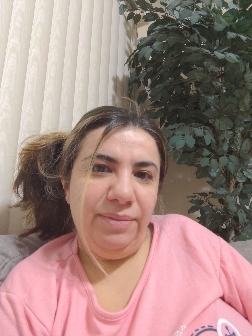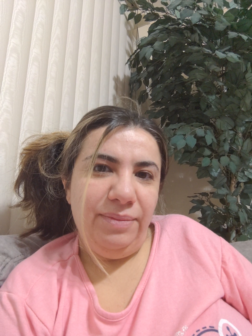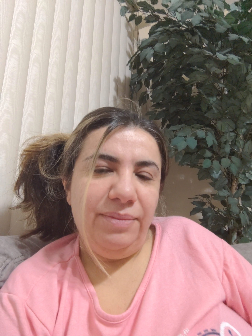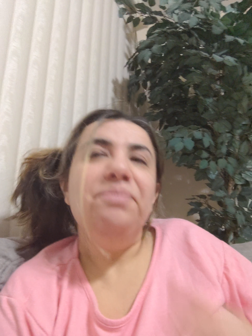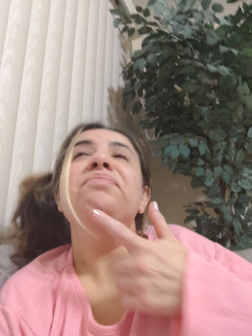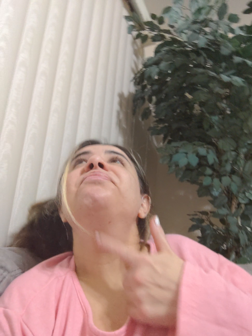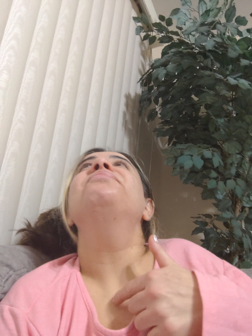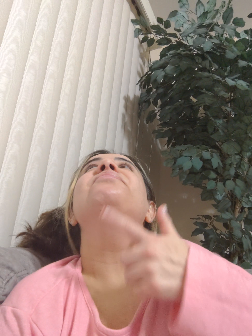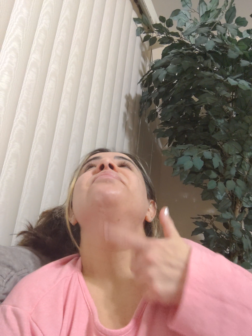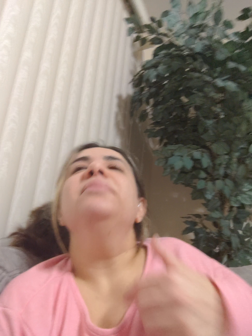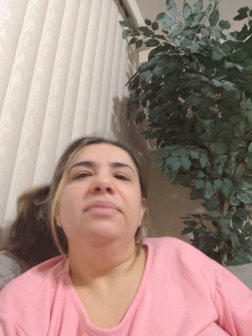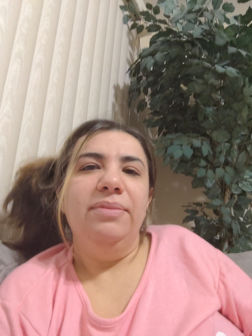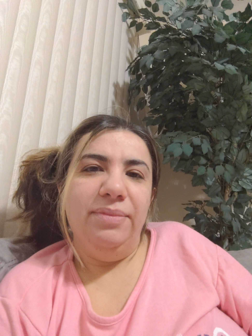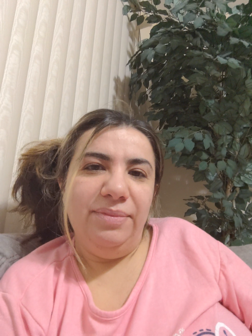thirsty